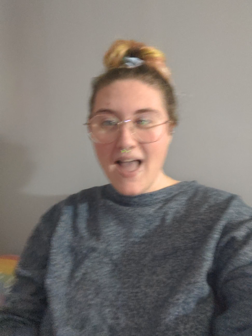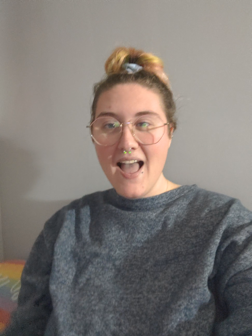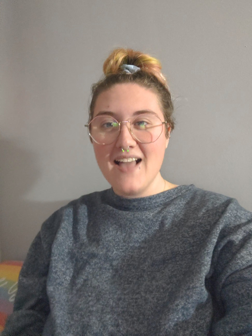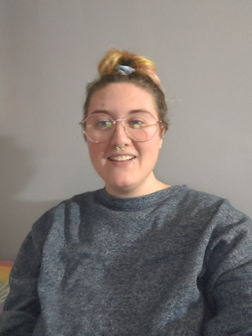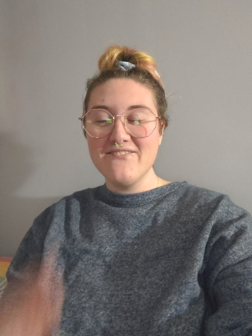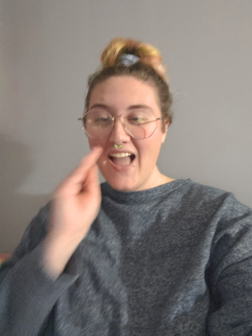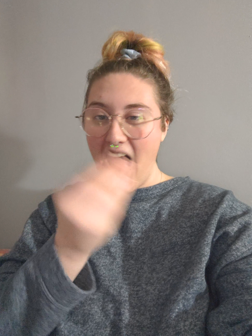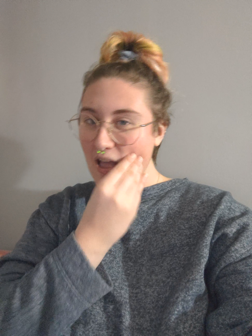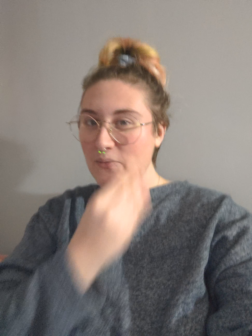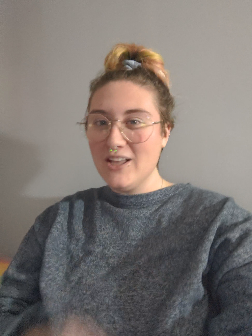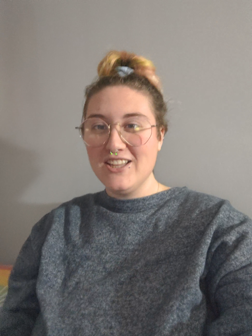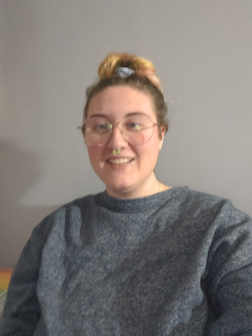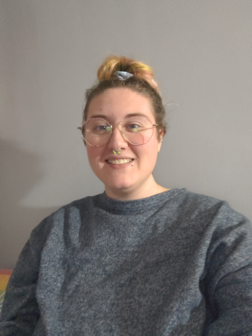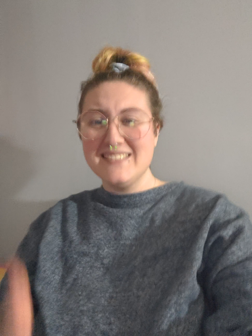flower